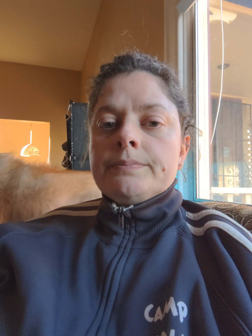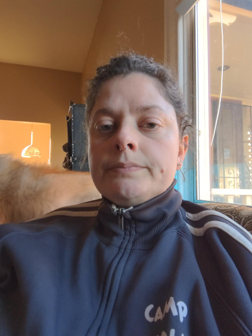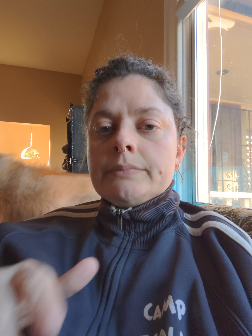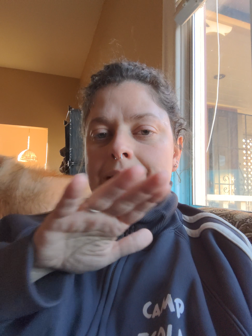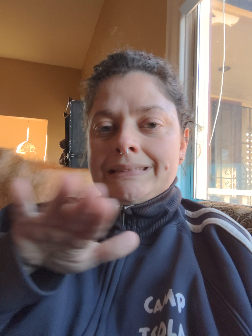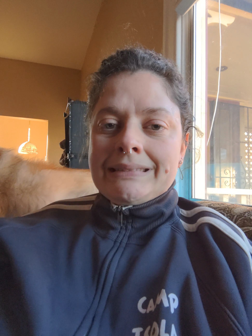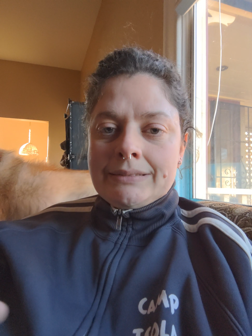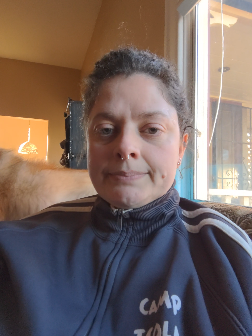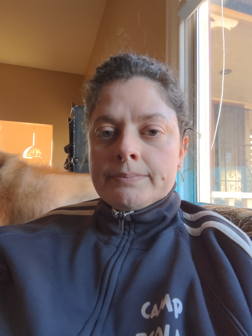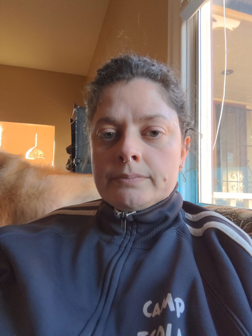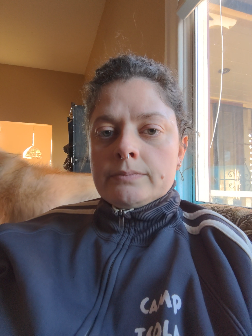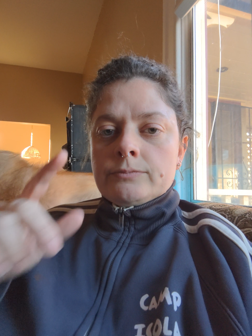clean